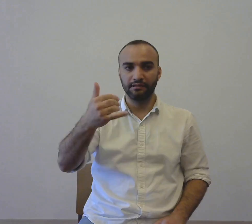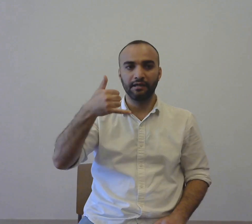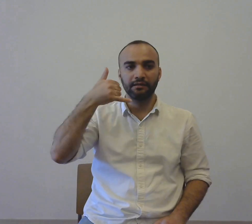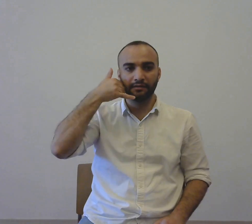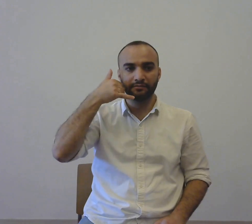telefon